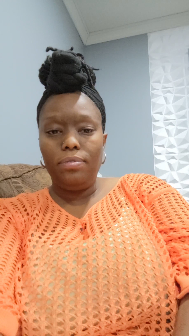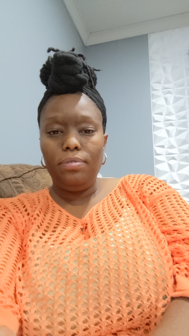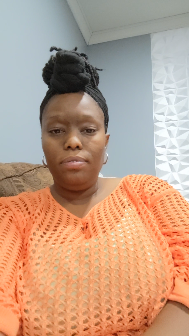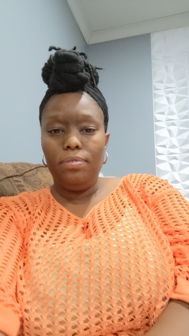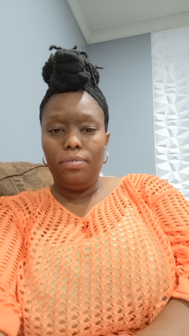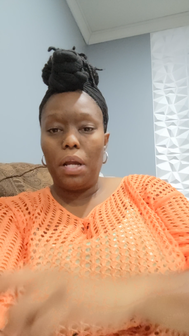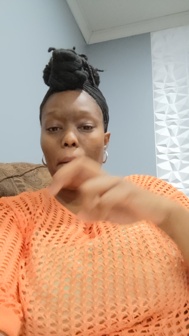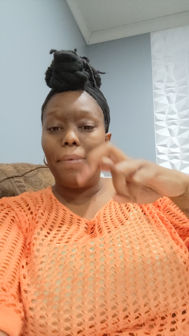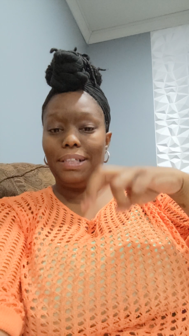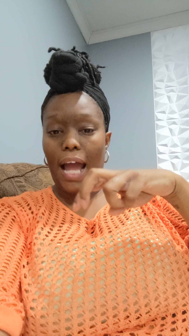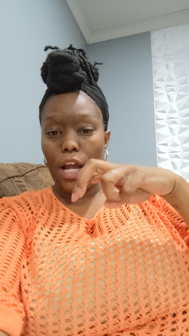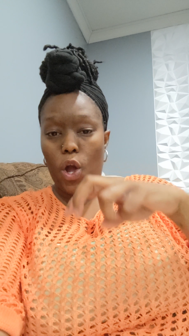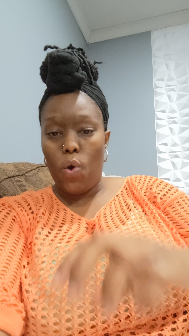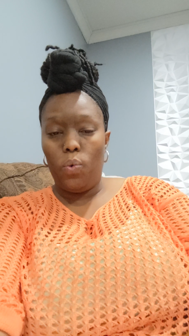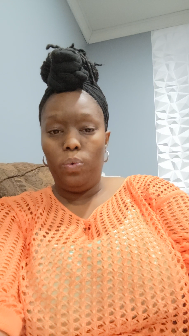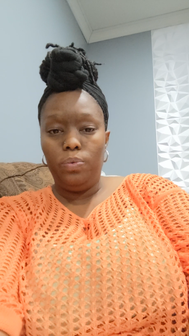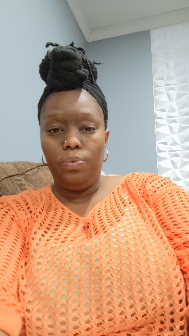potato